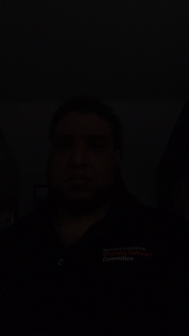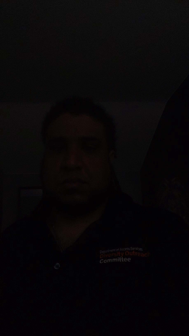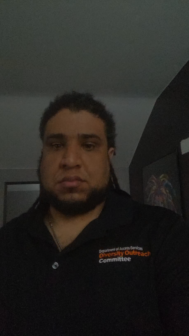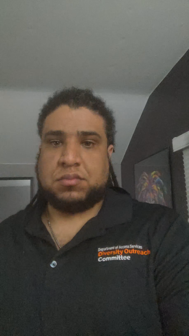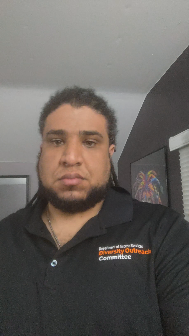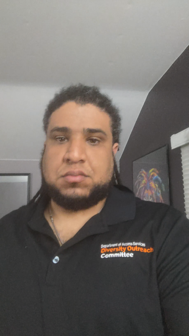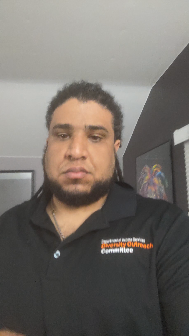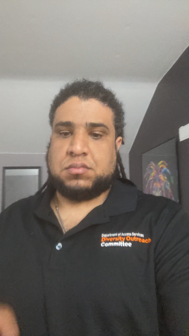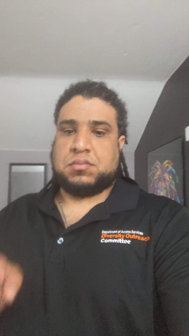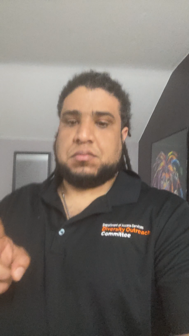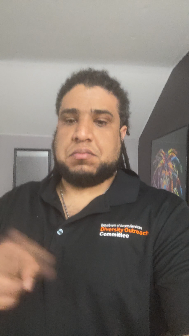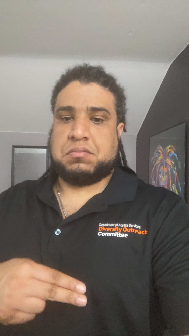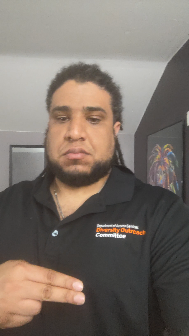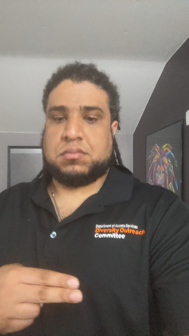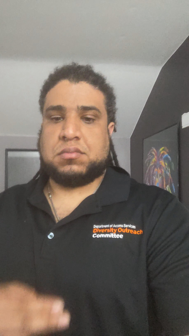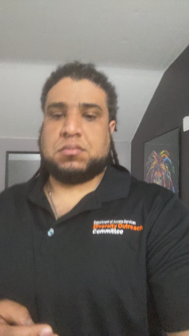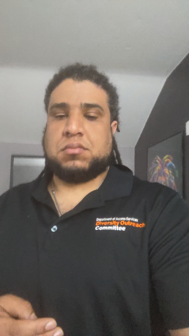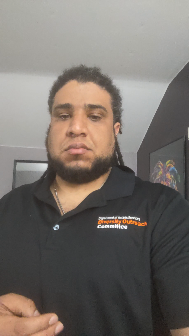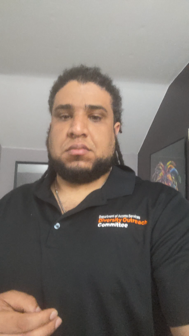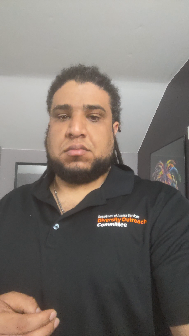belt